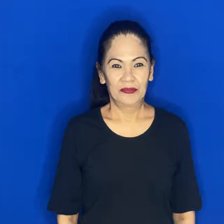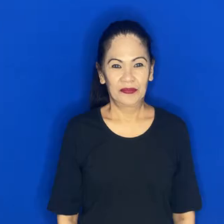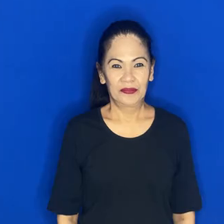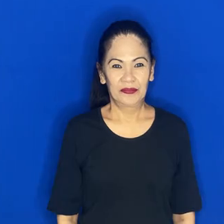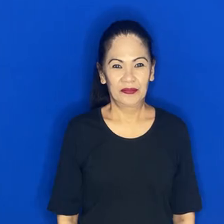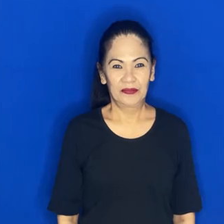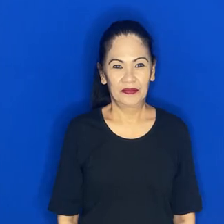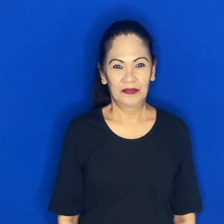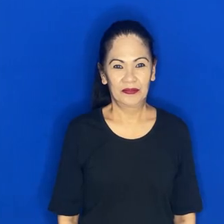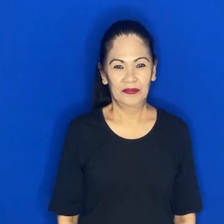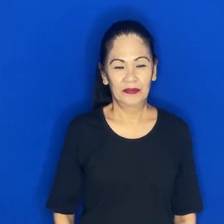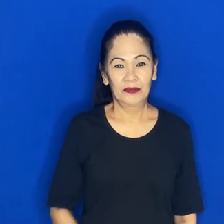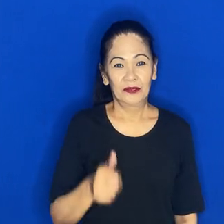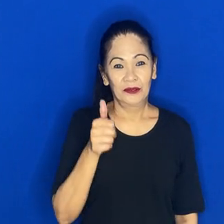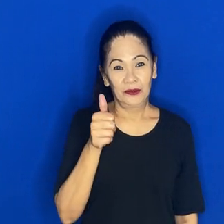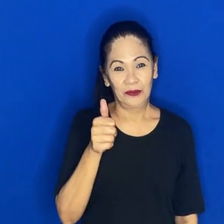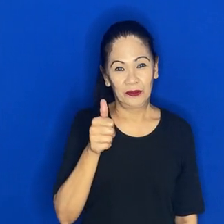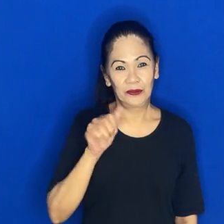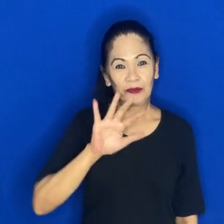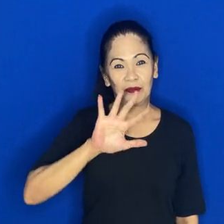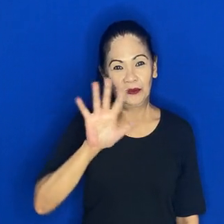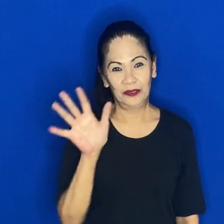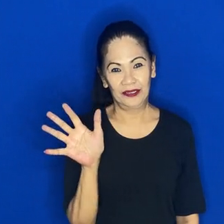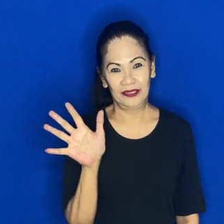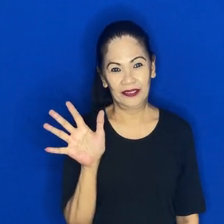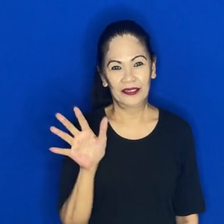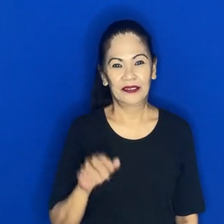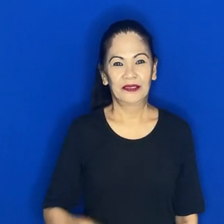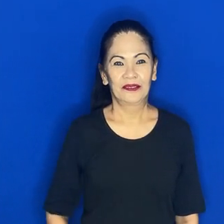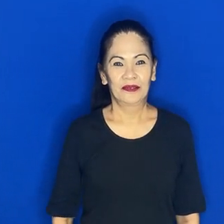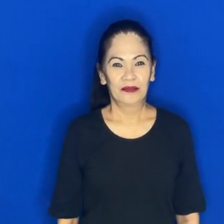good morning